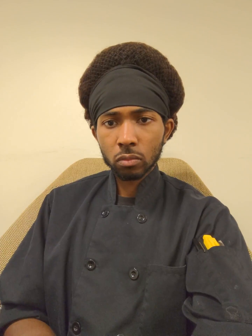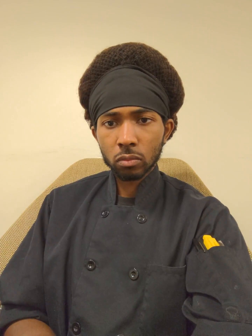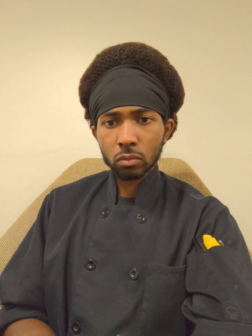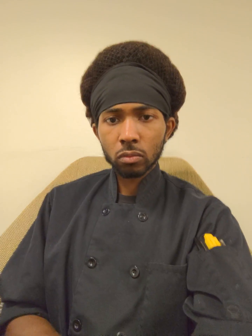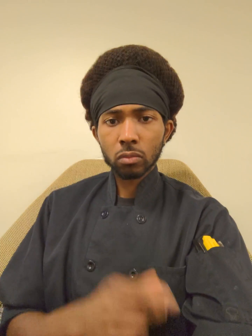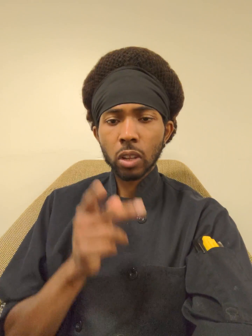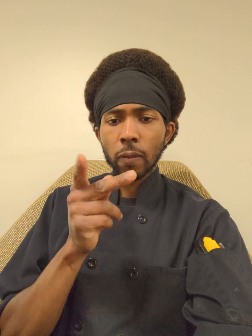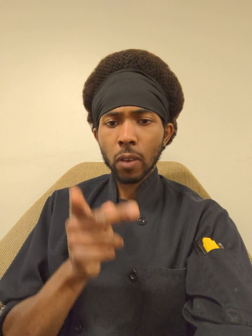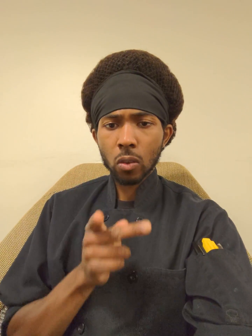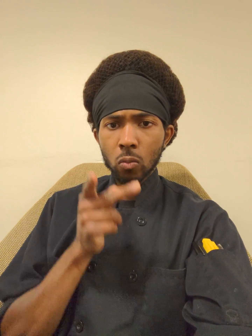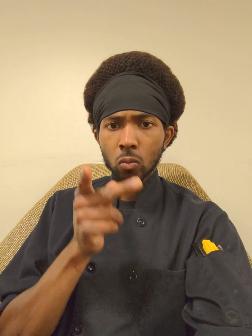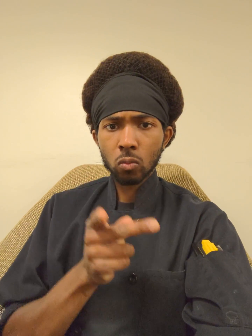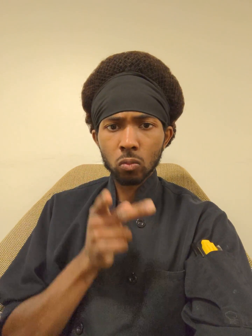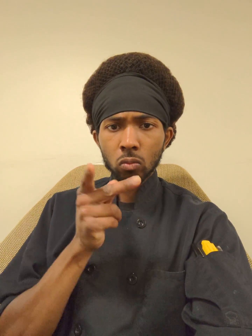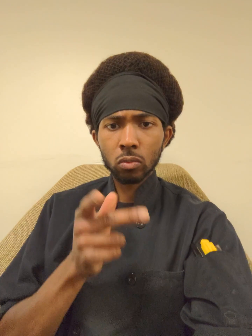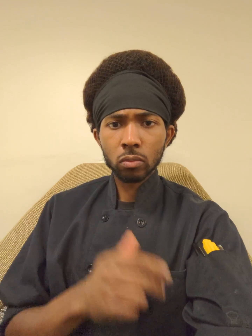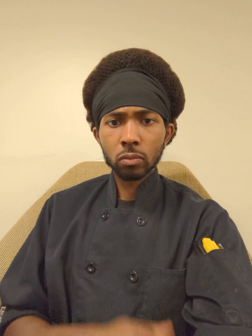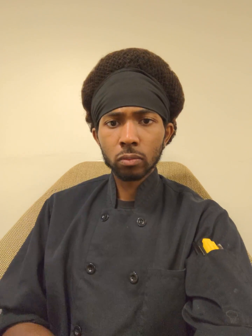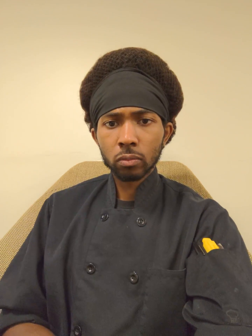careful